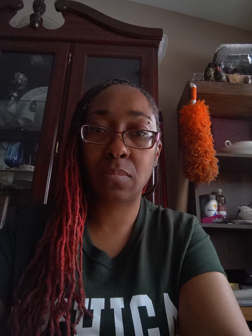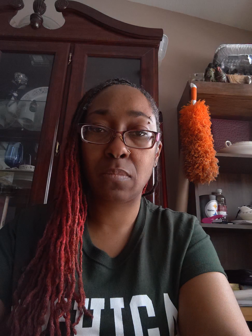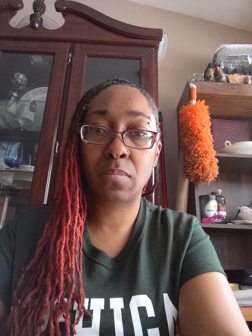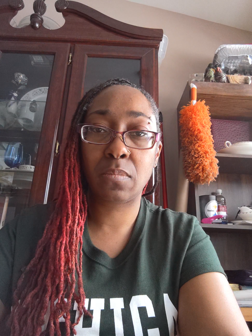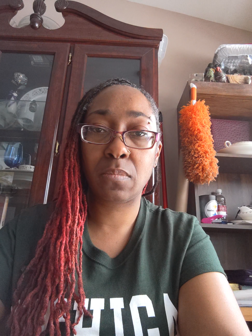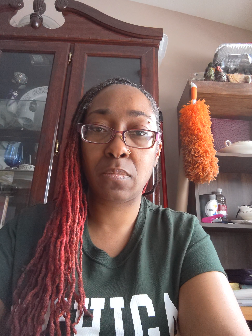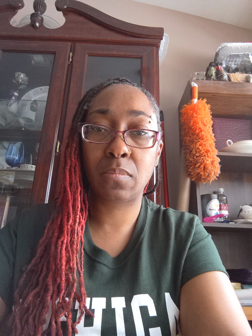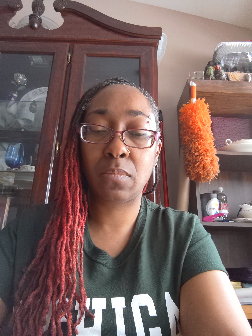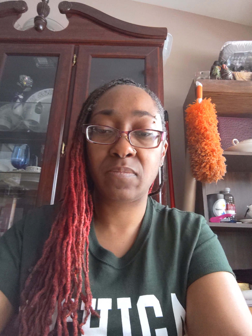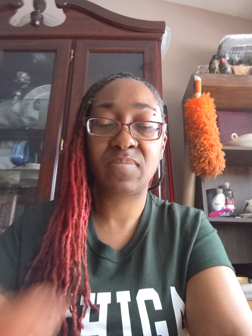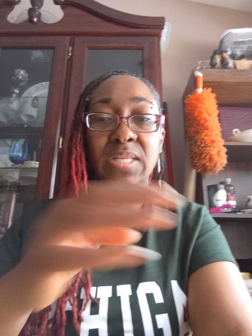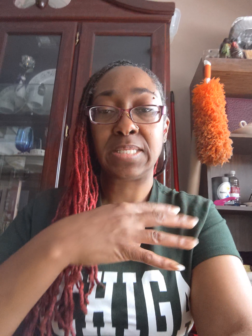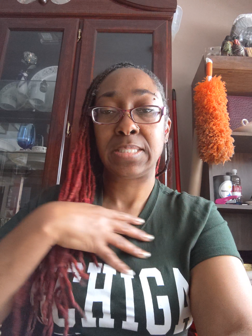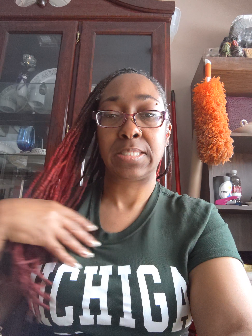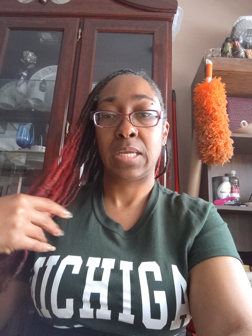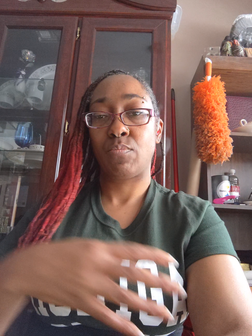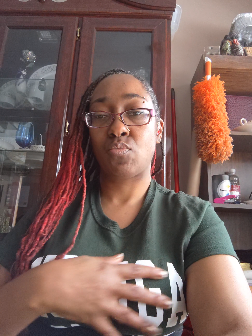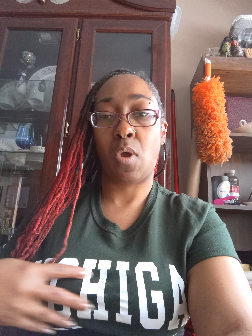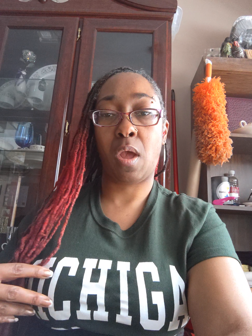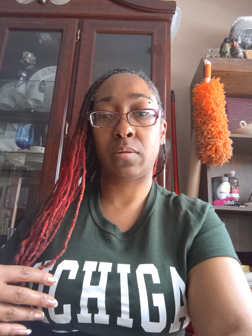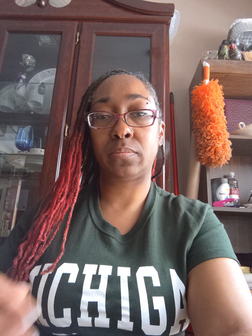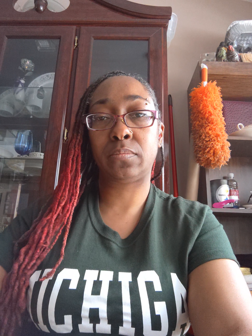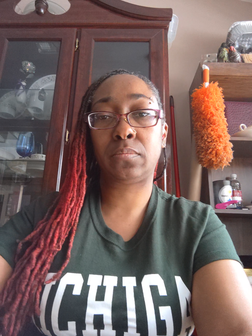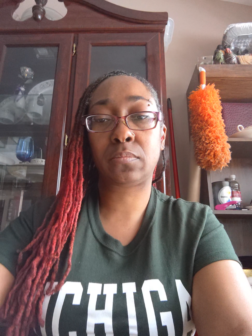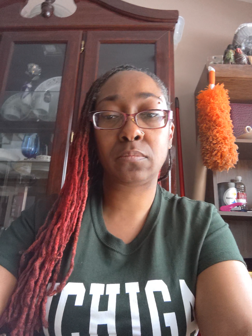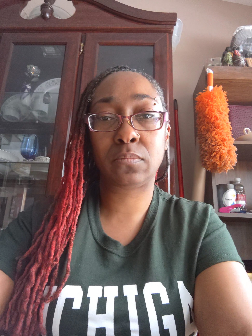zebra